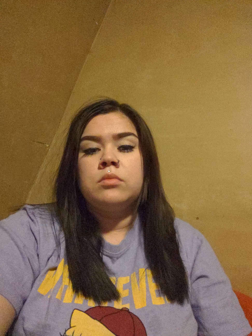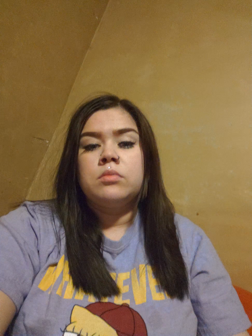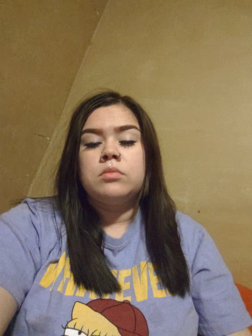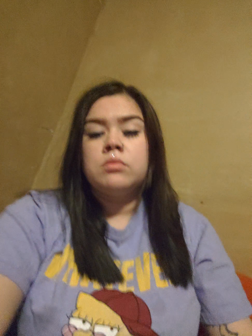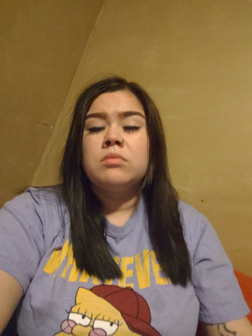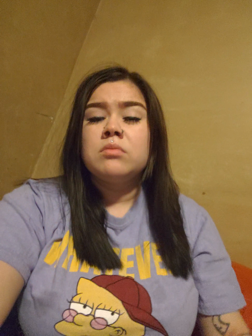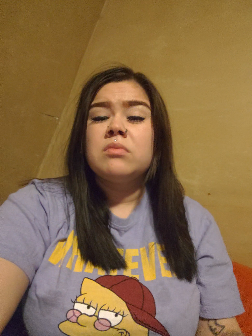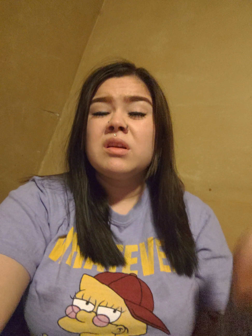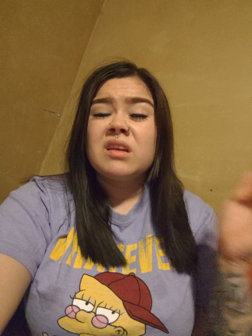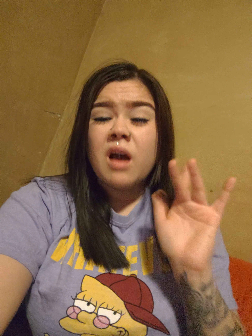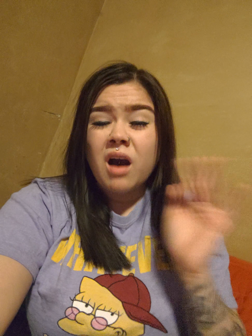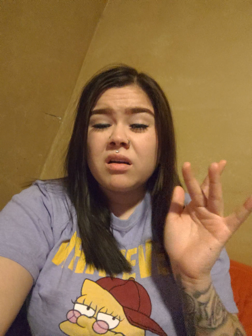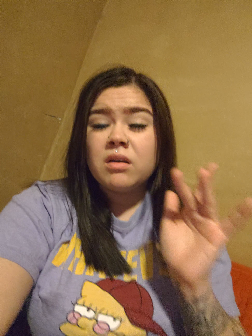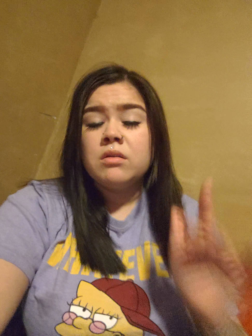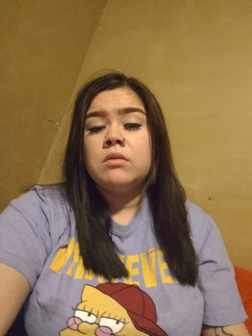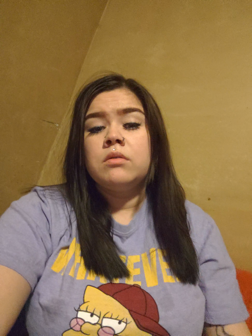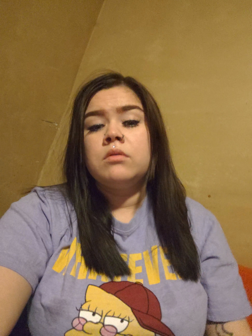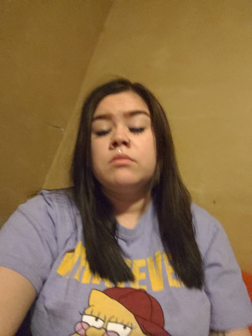yucky